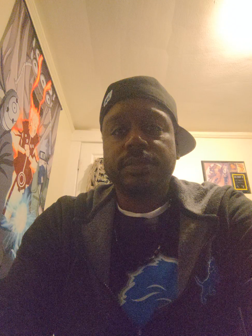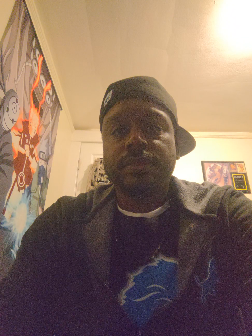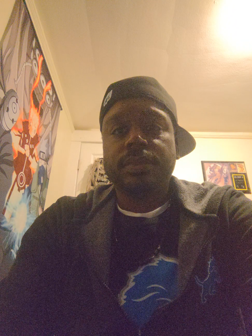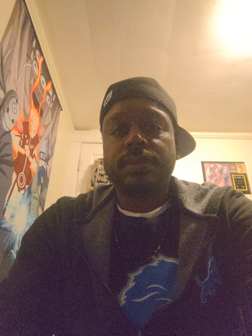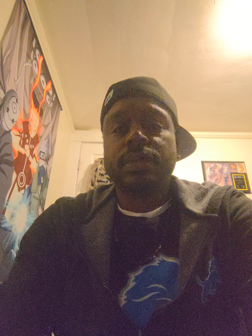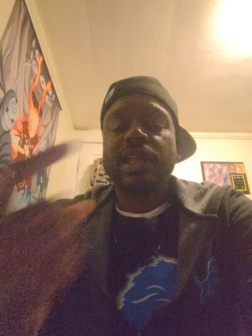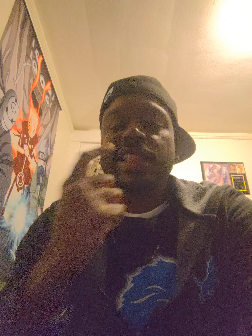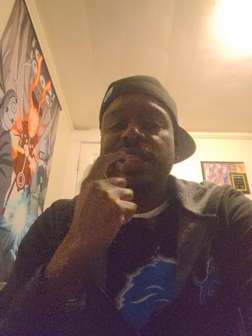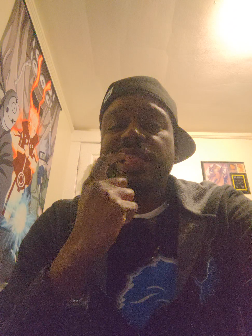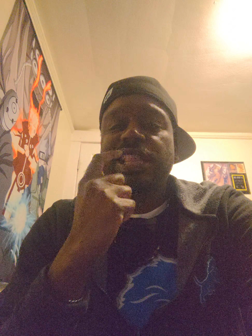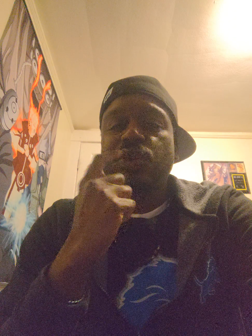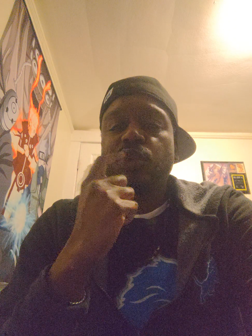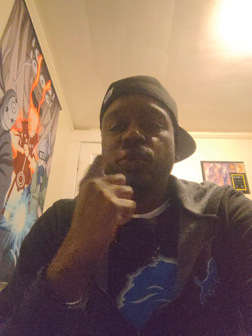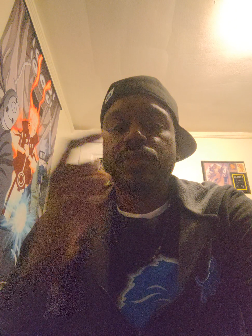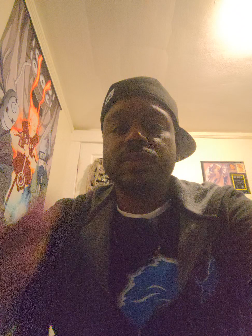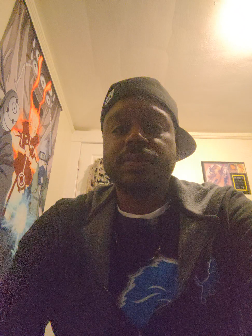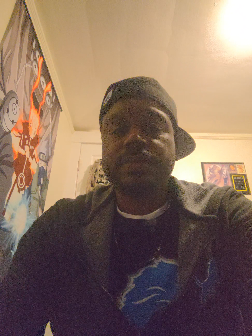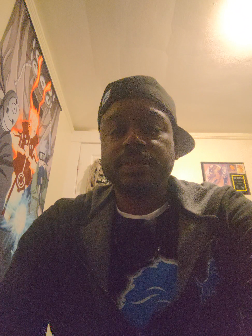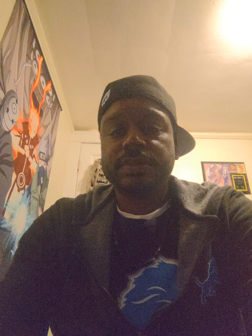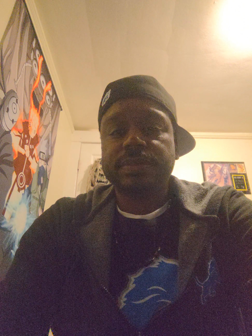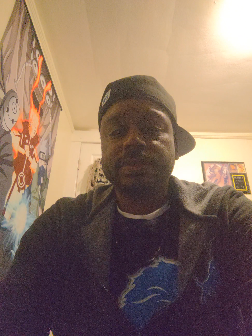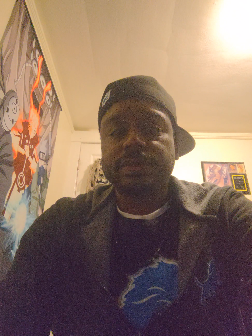tooth